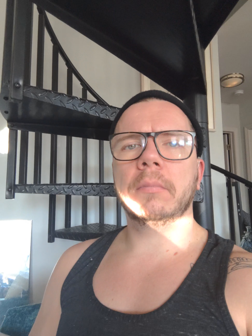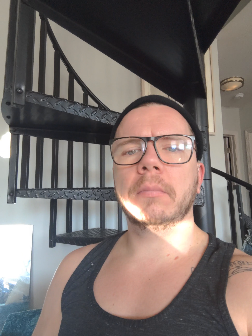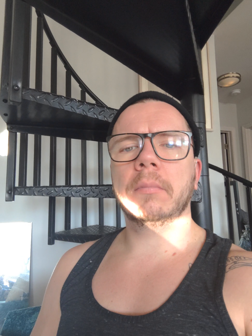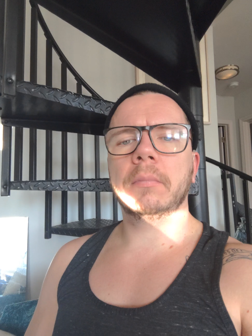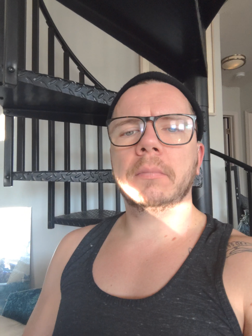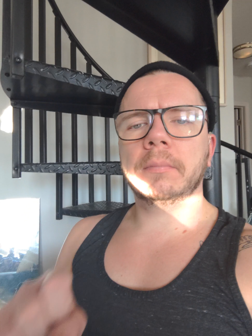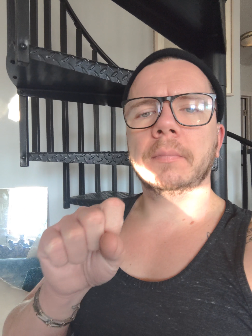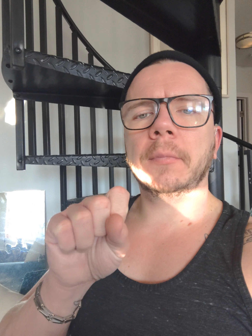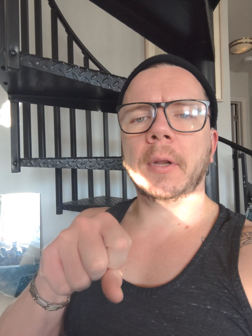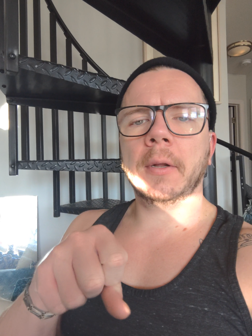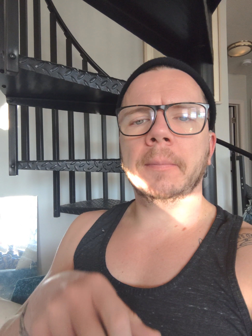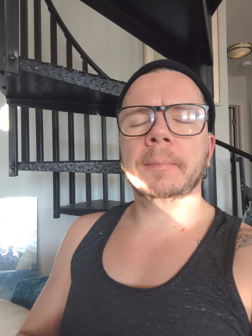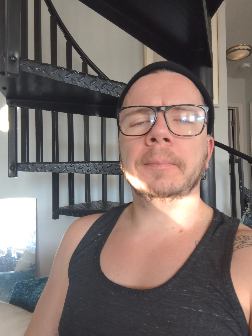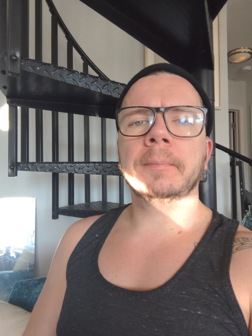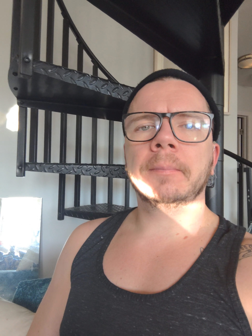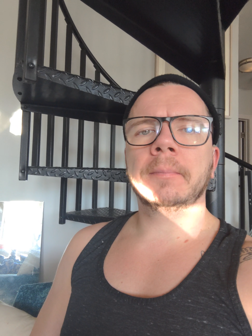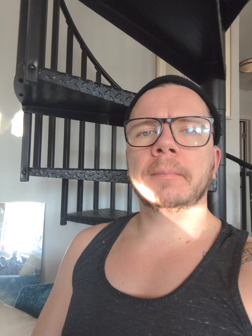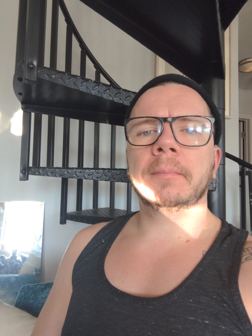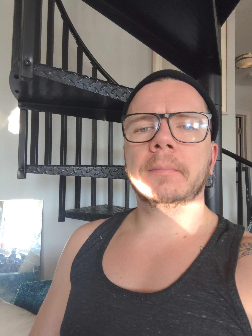can